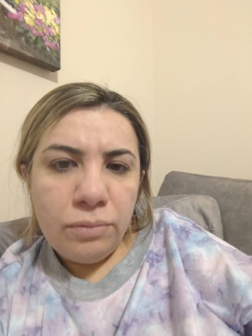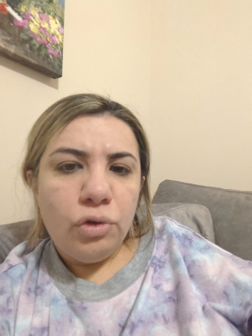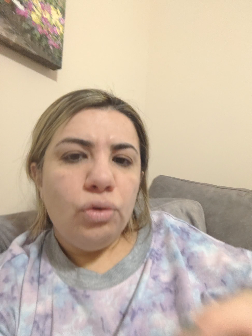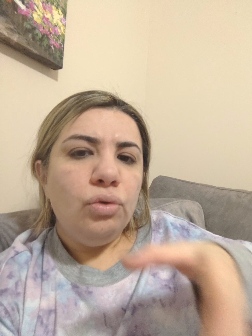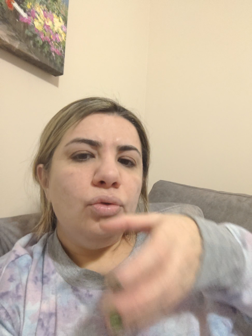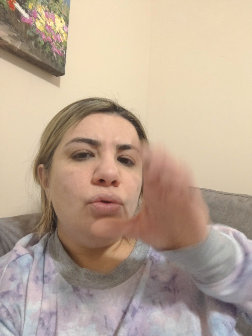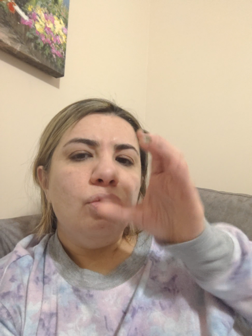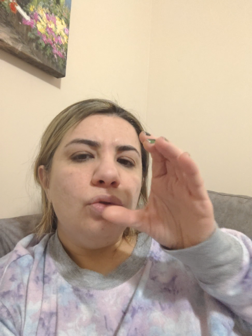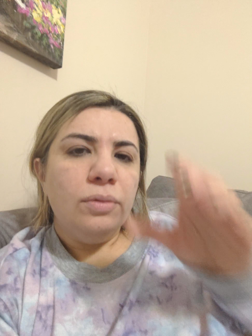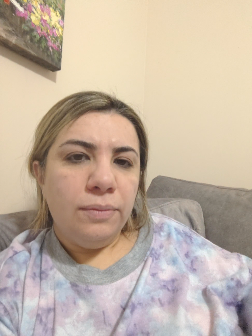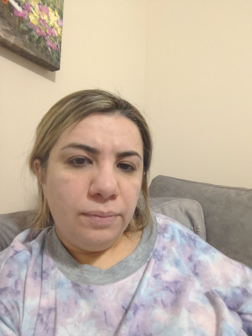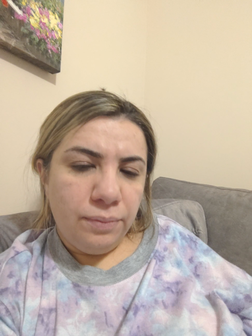drink